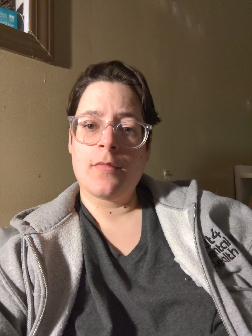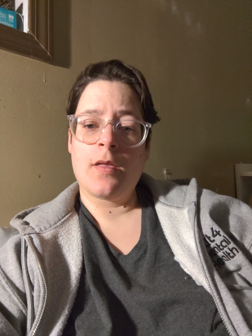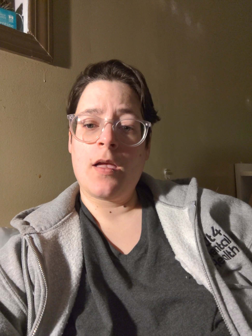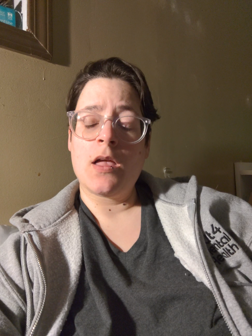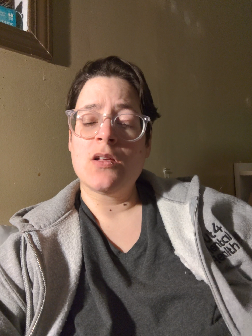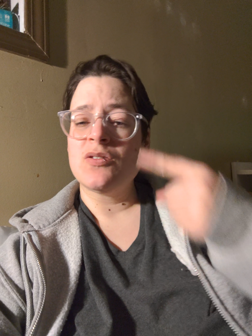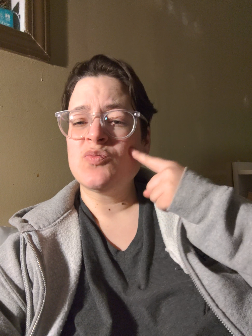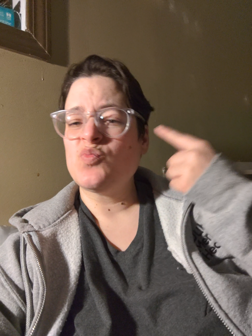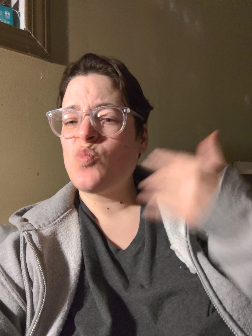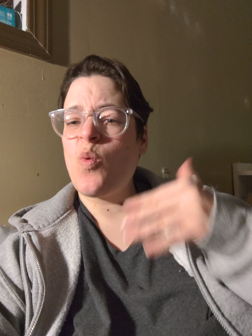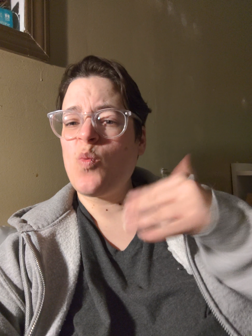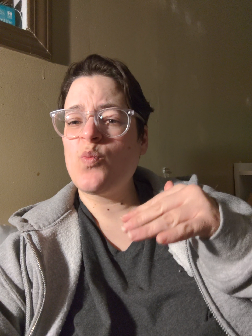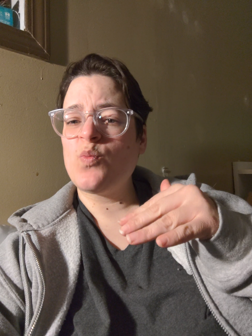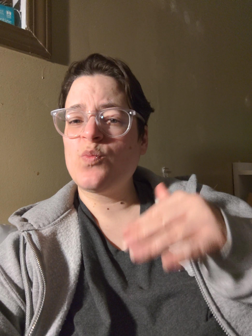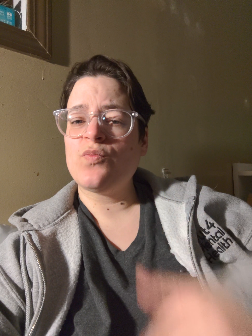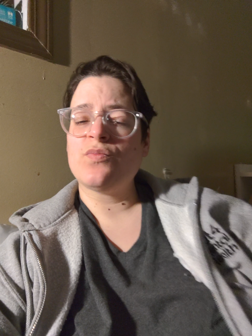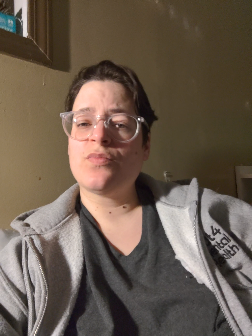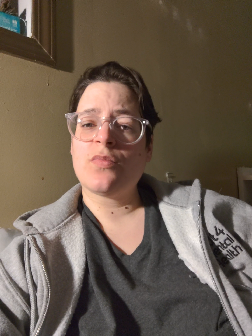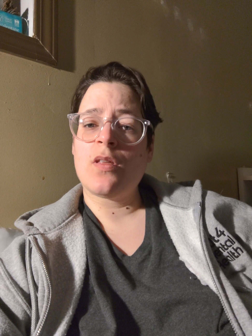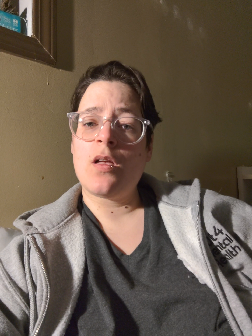noisy